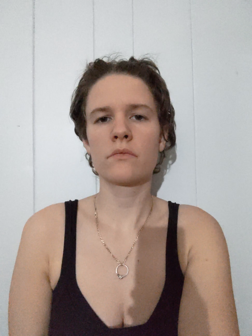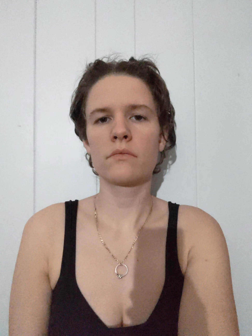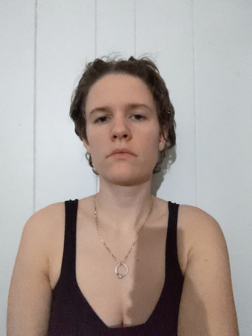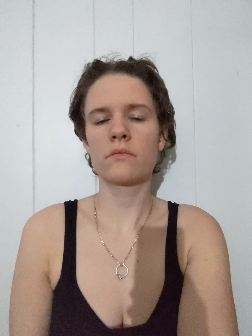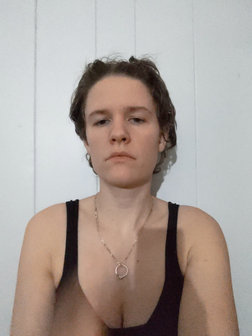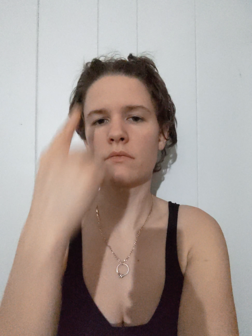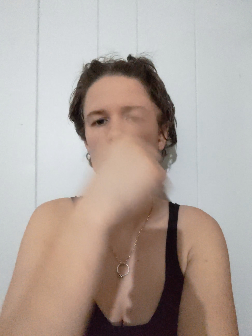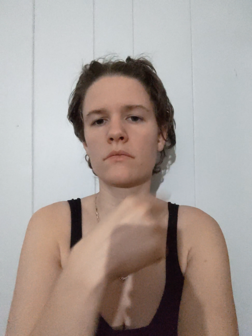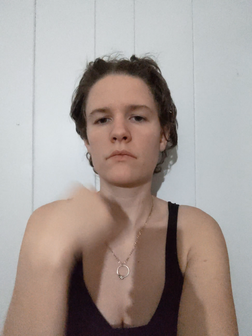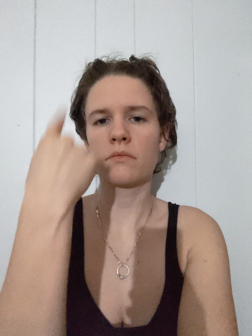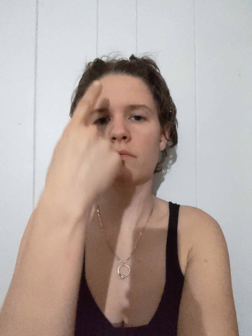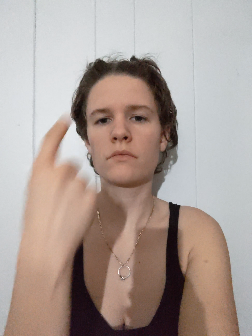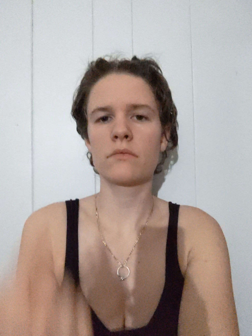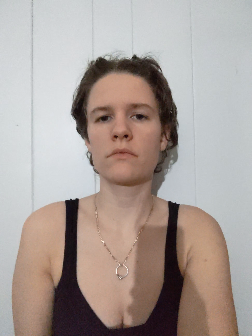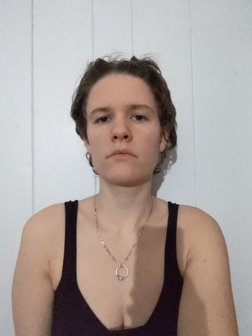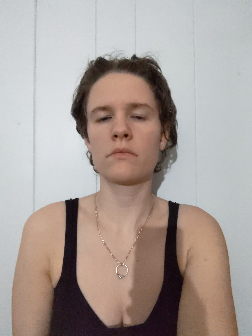face